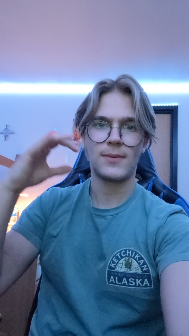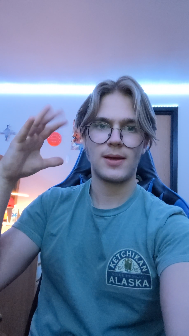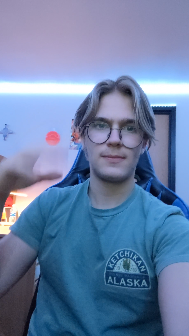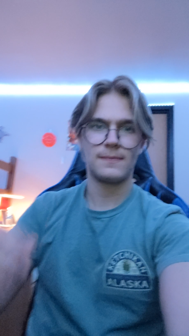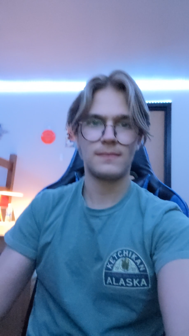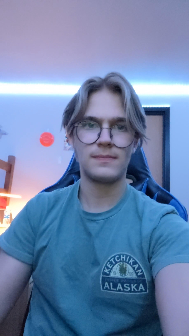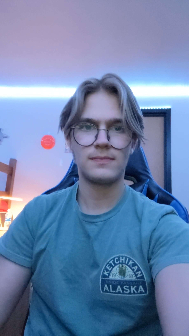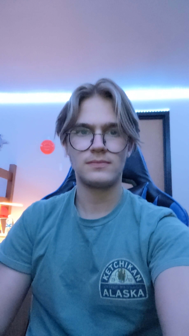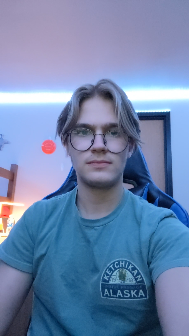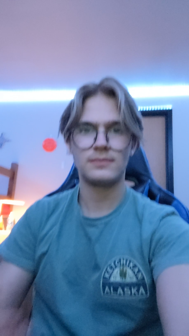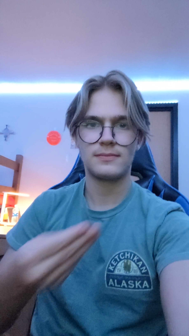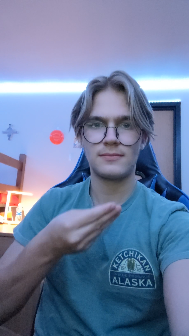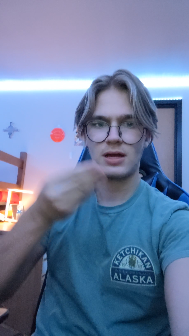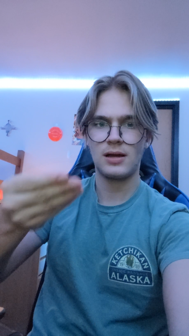buy